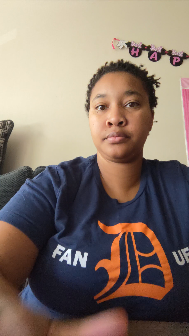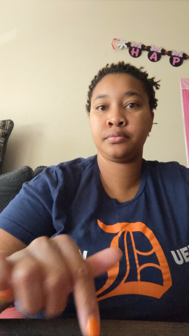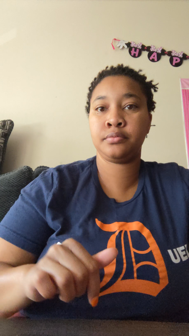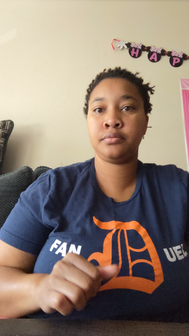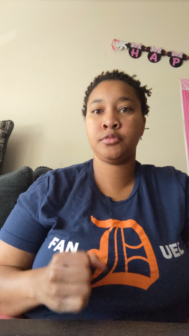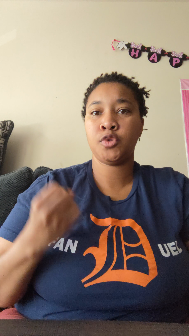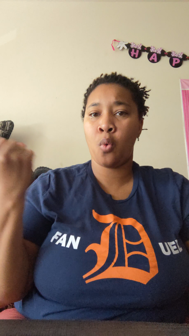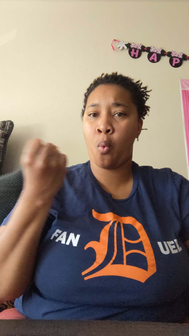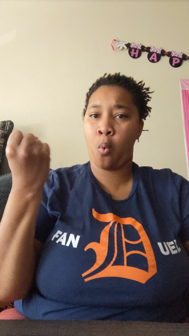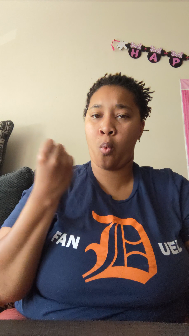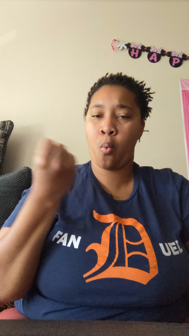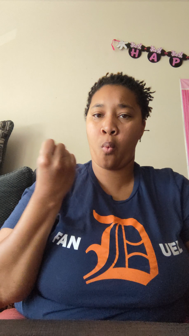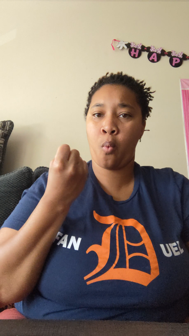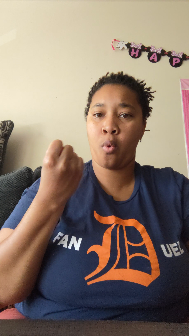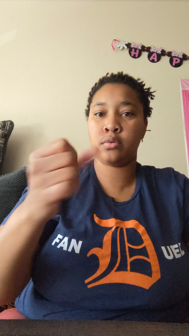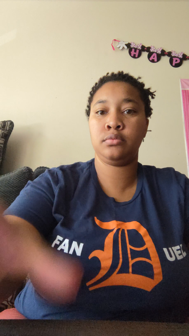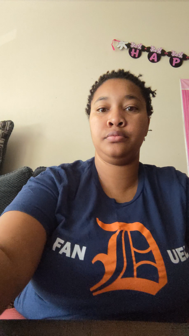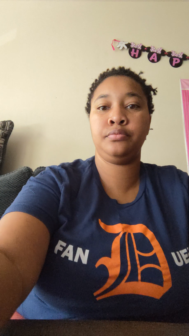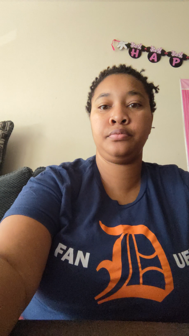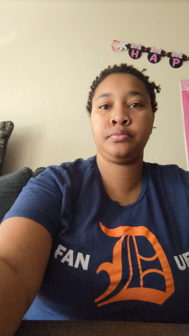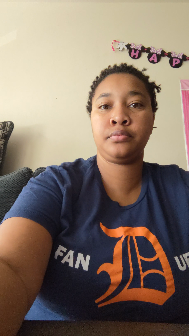hold